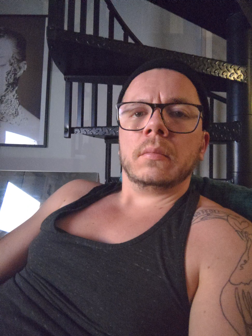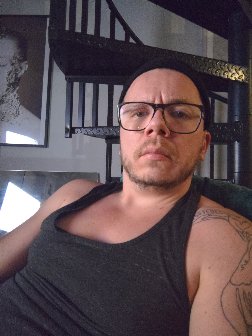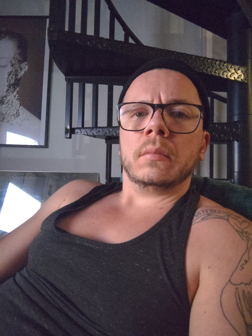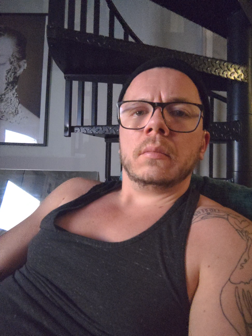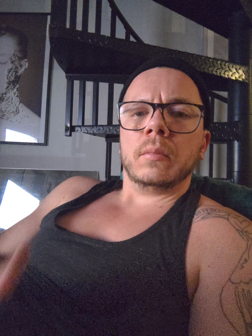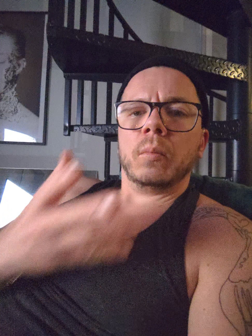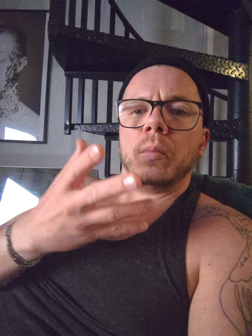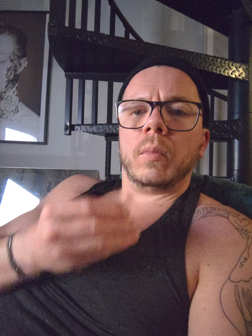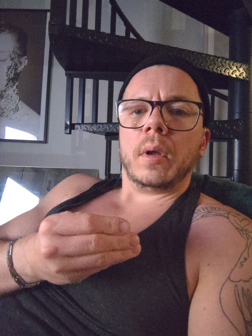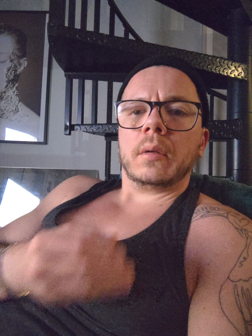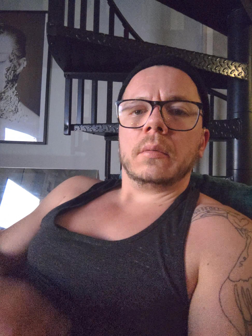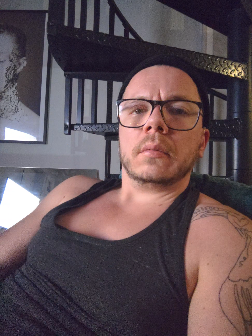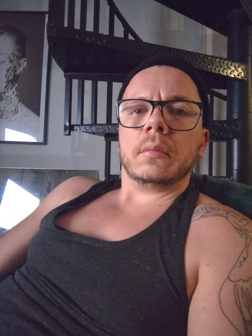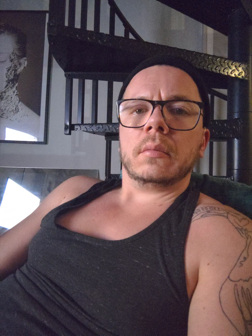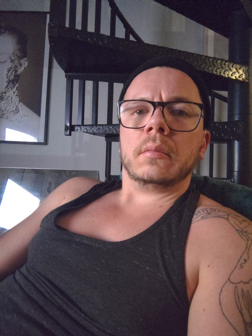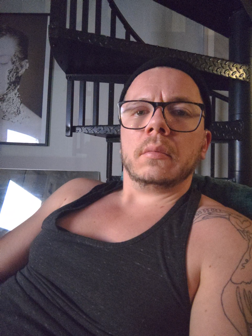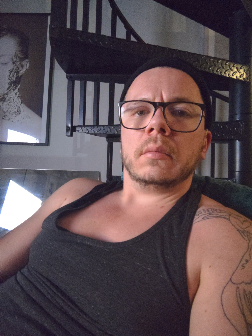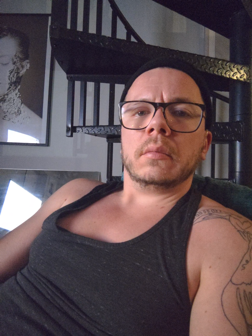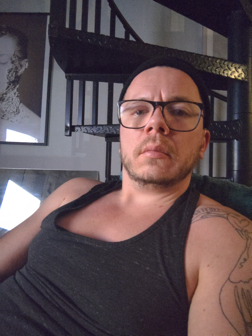wet